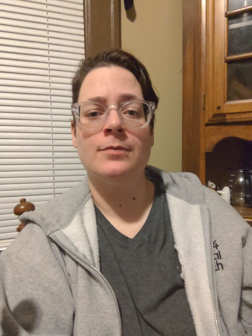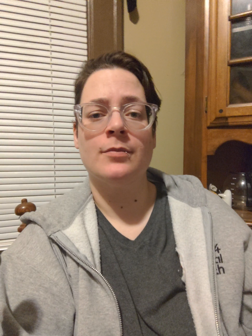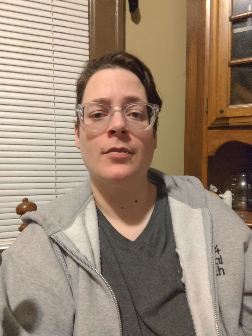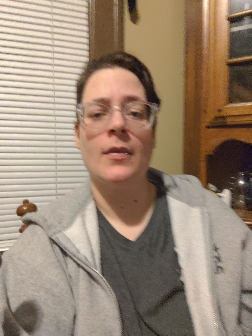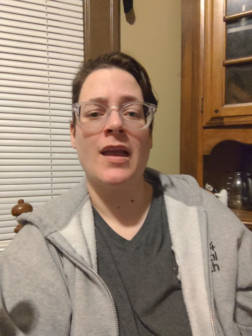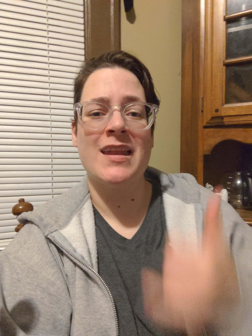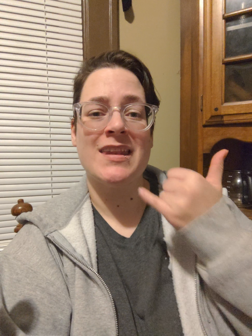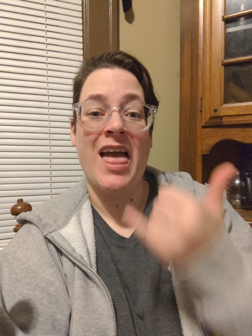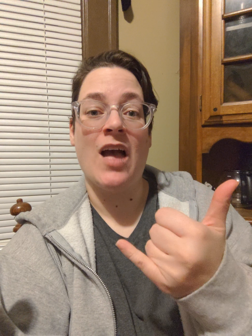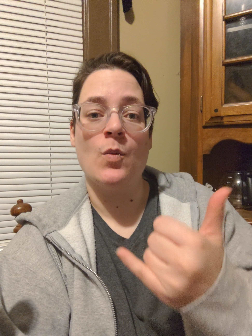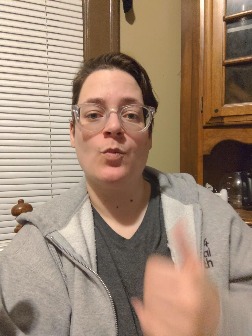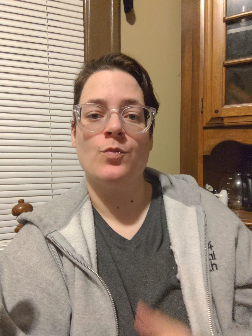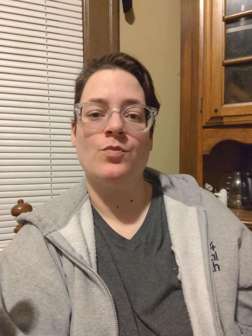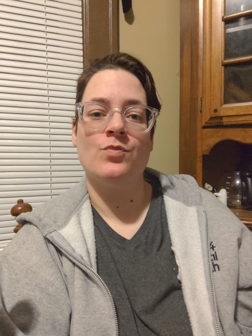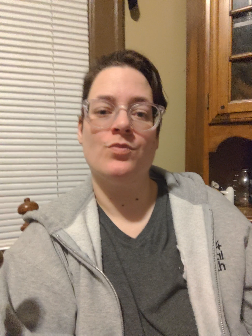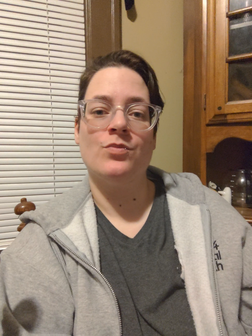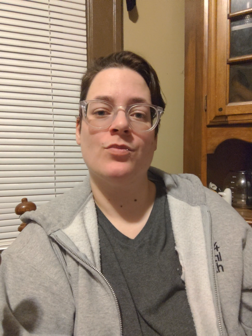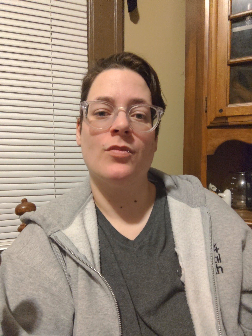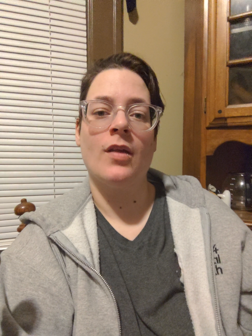now